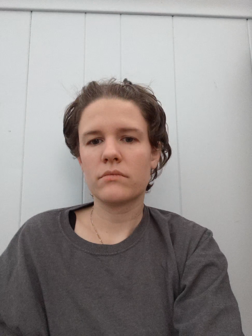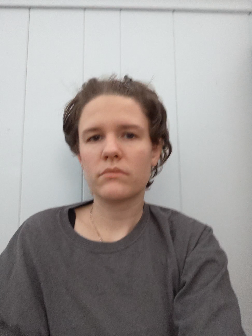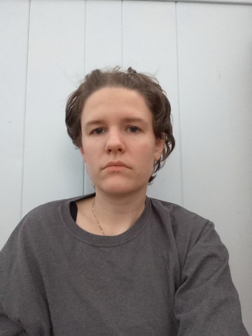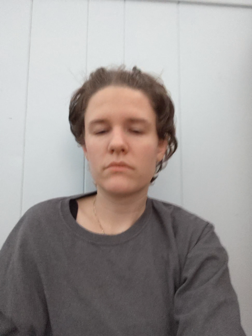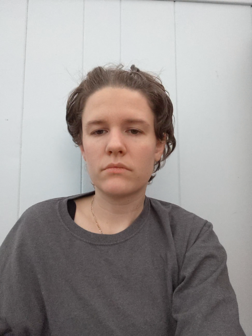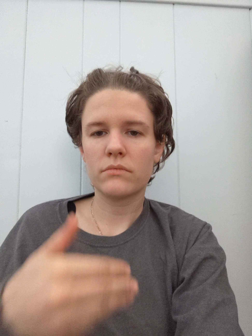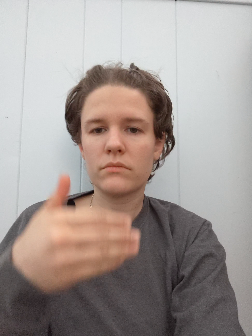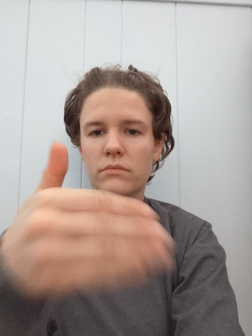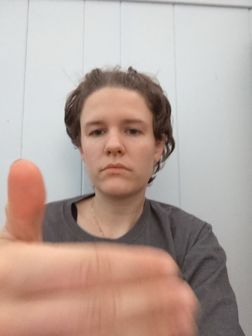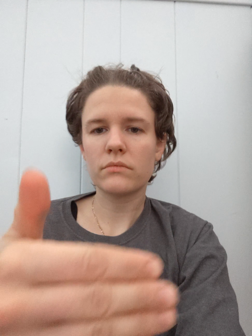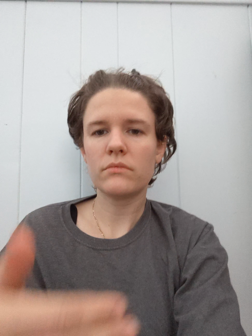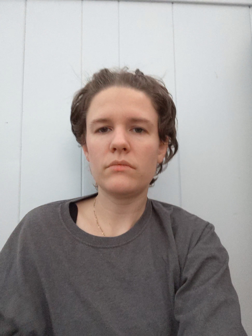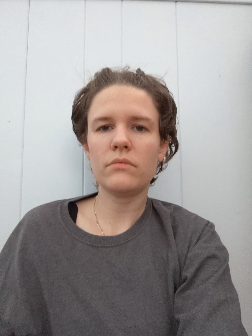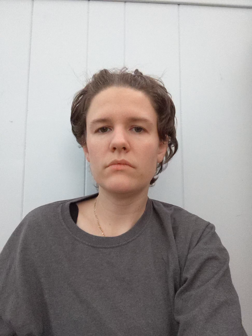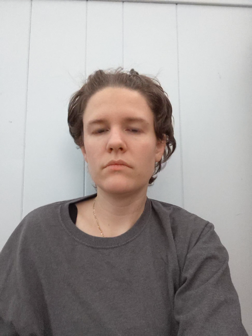after